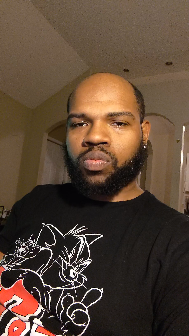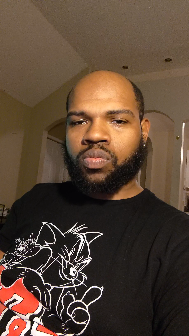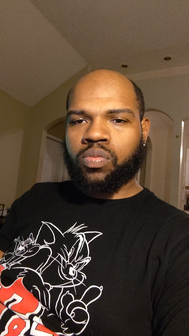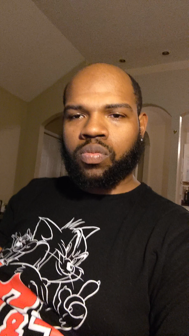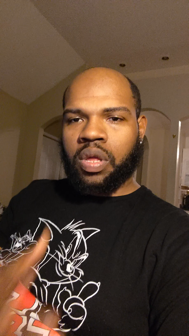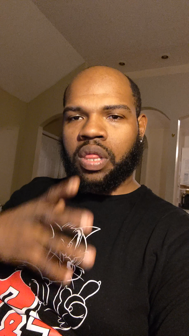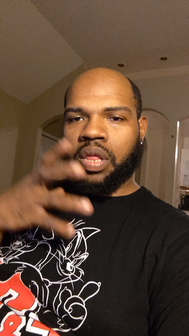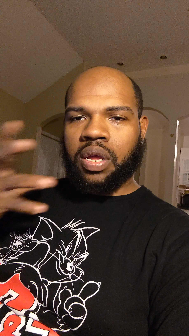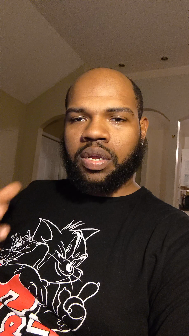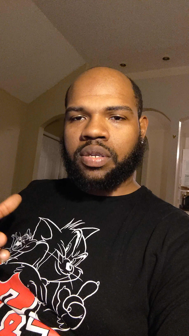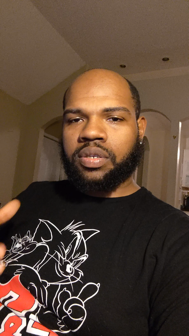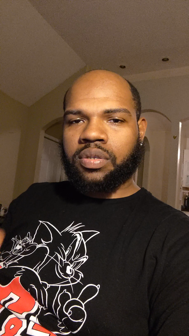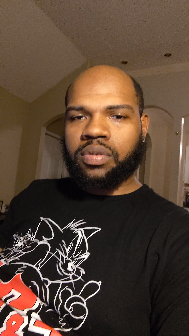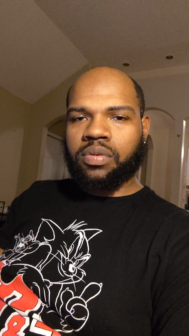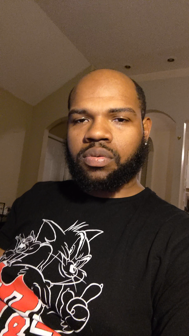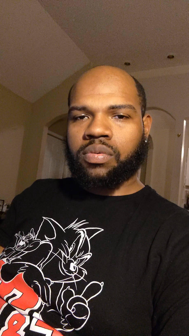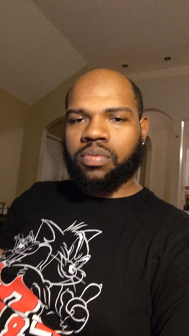a lot